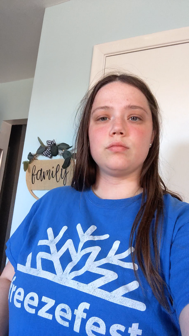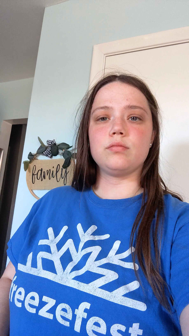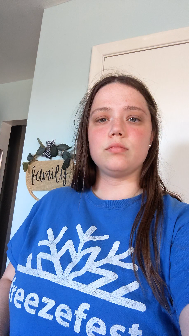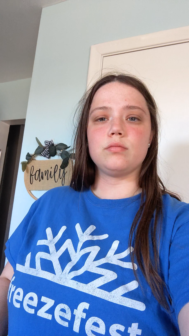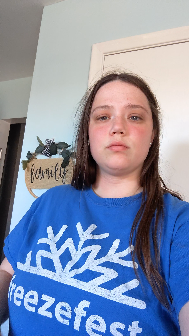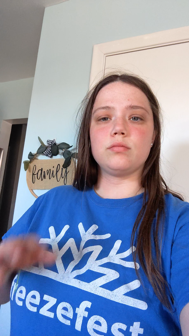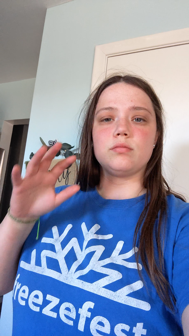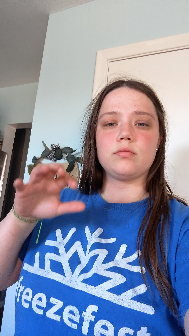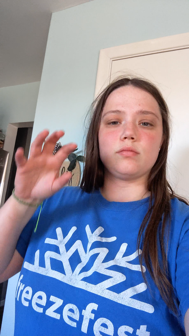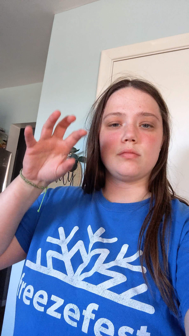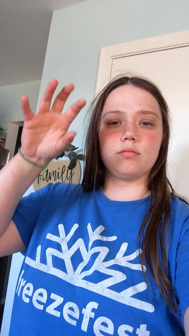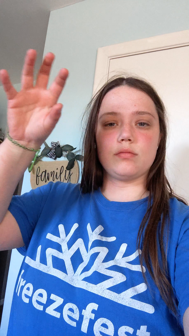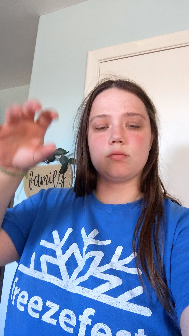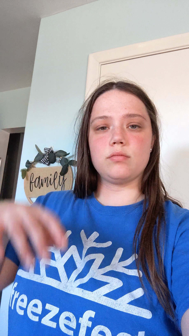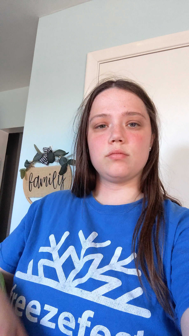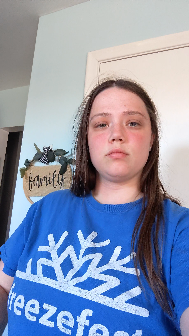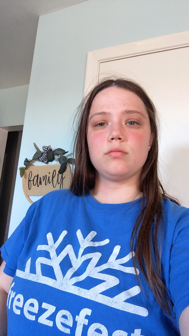climb